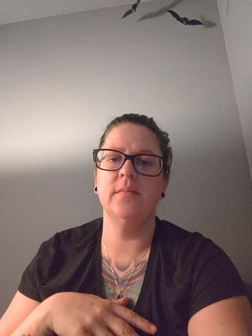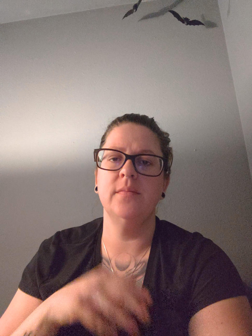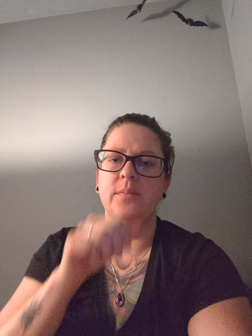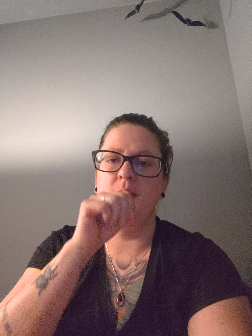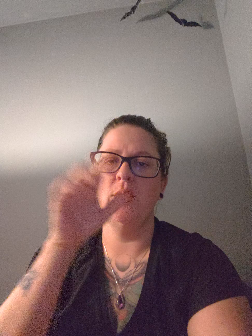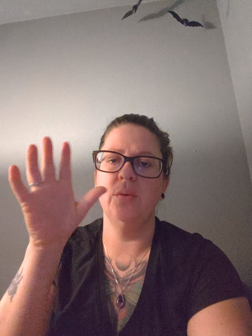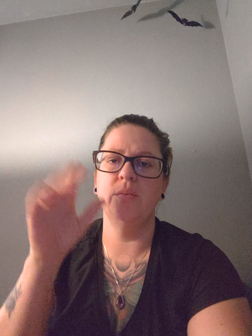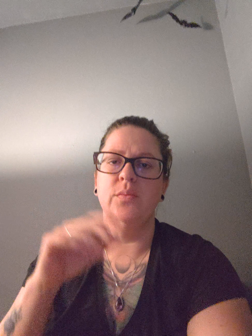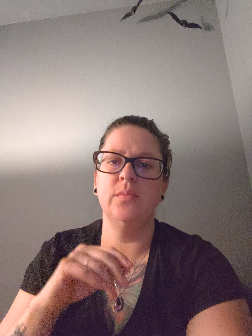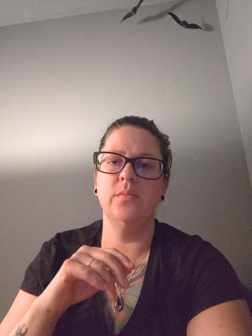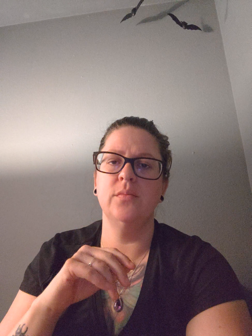balloon